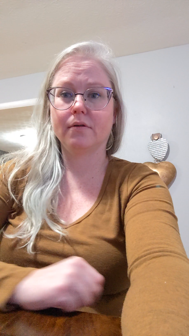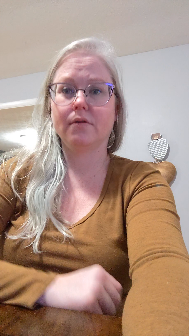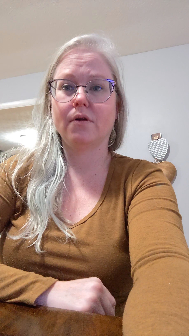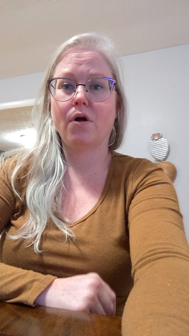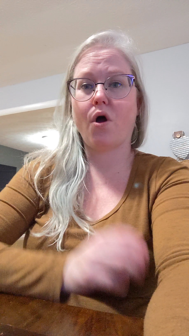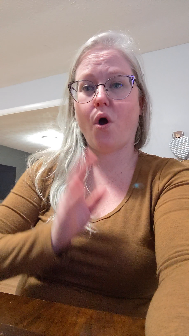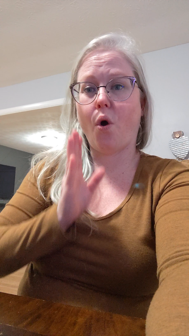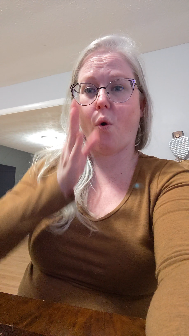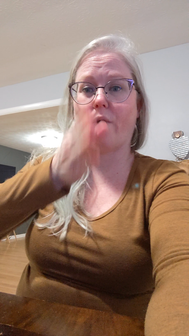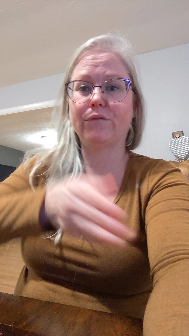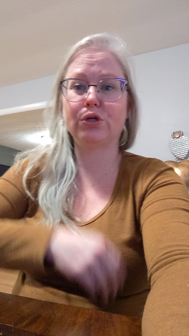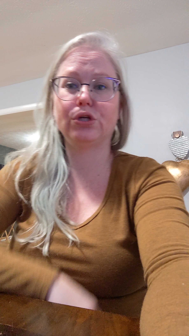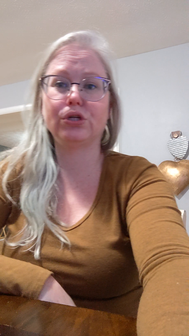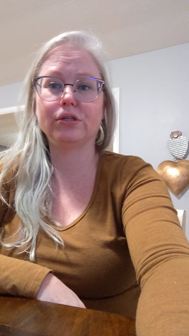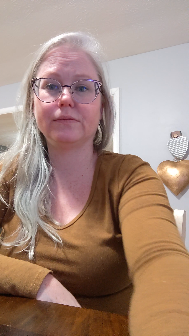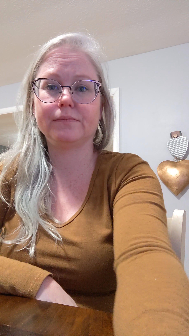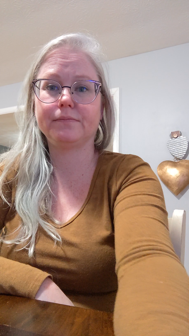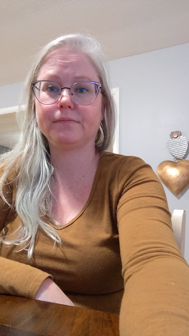over